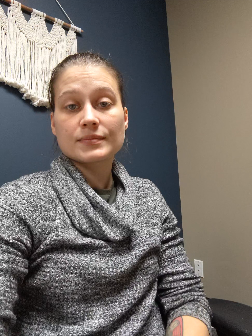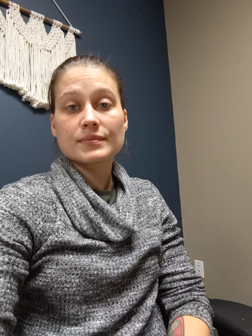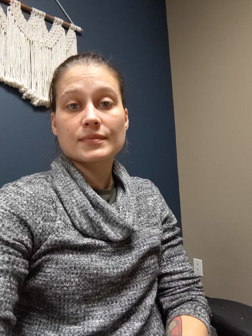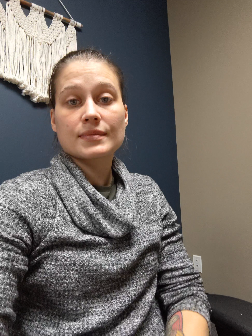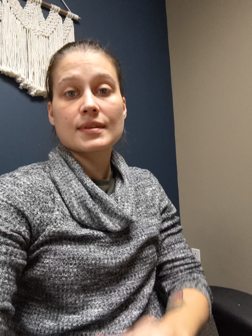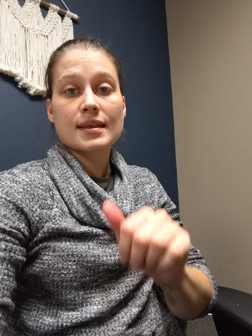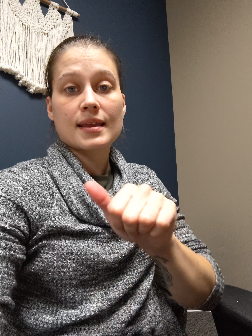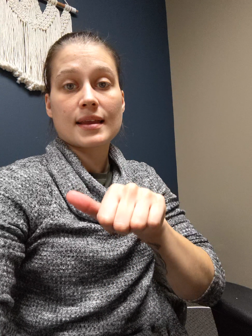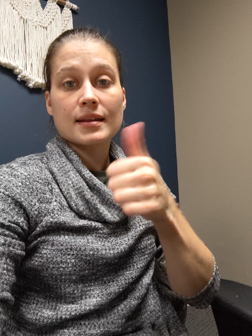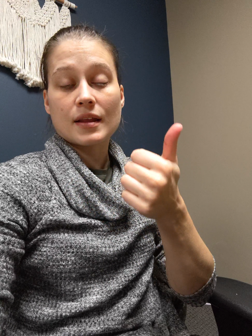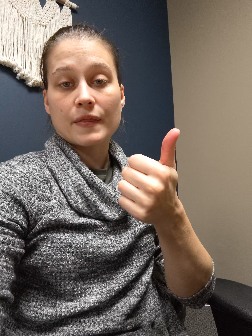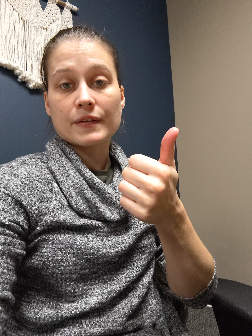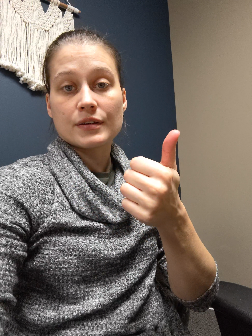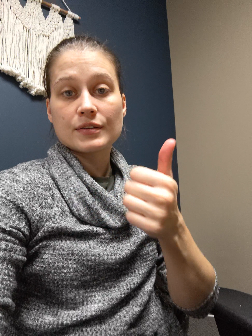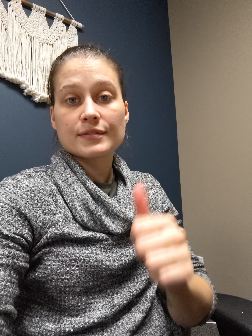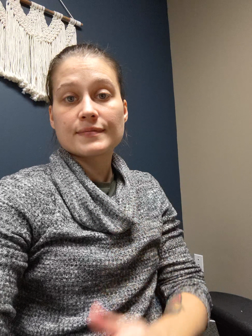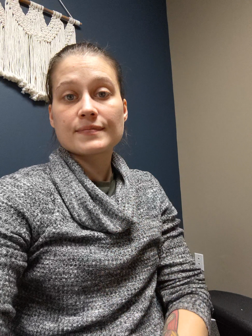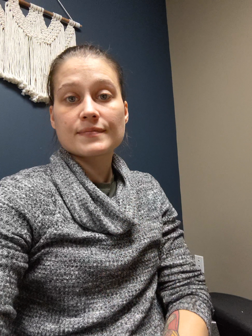another